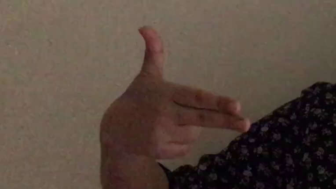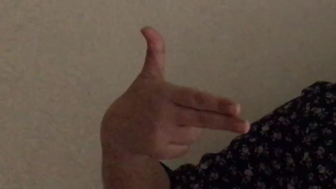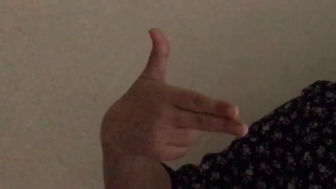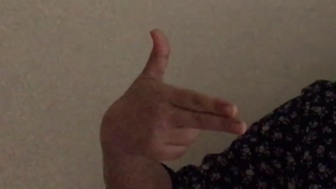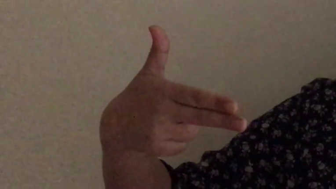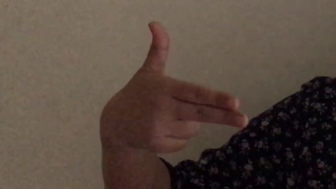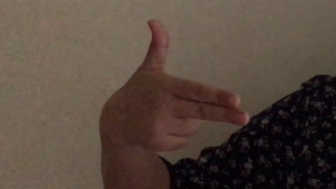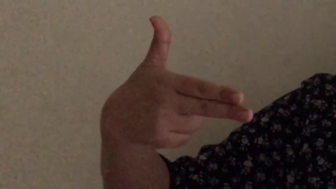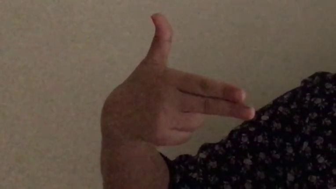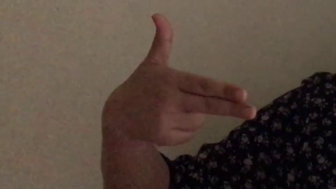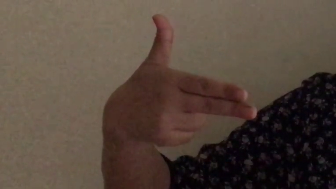च